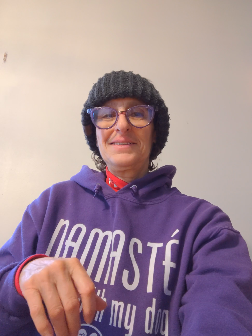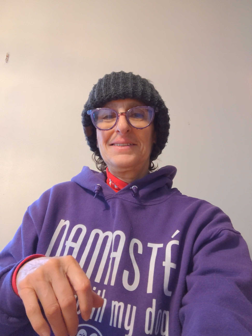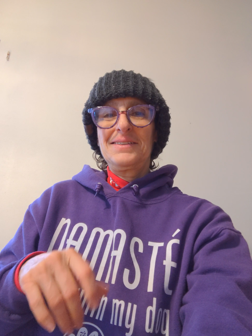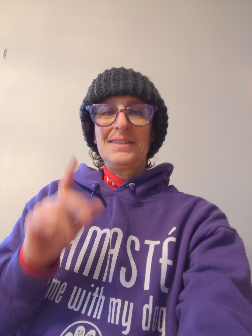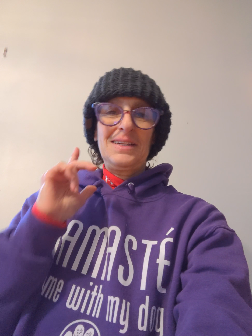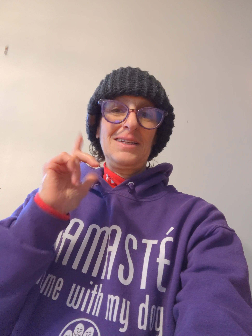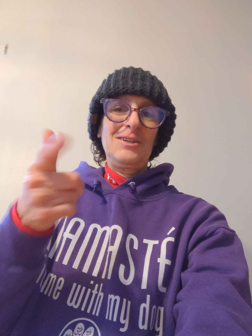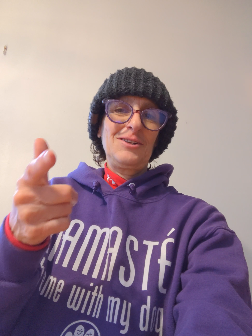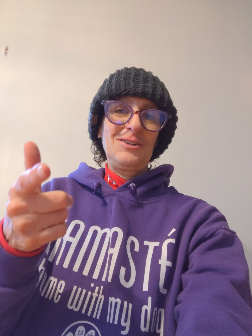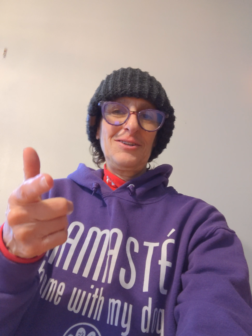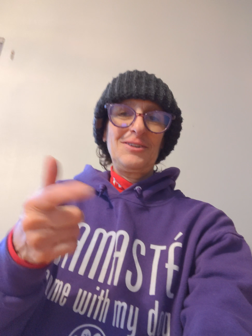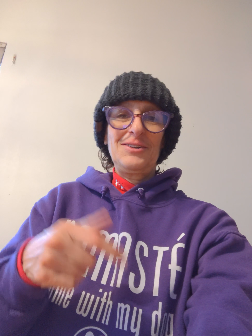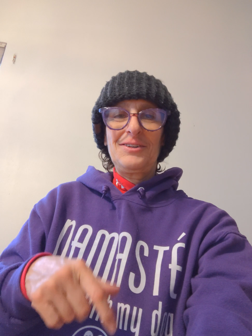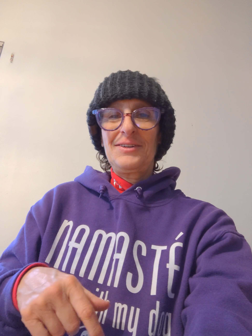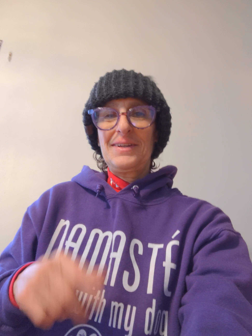later